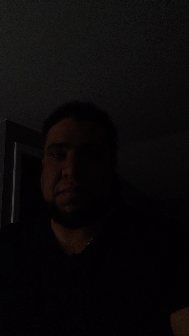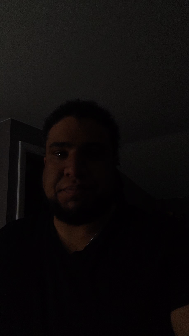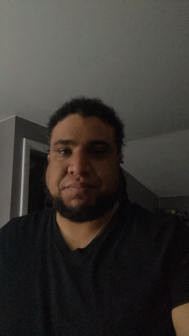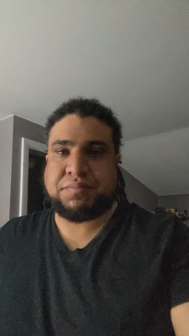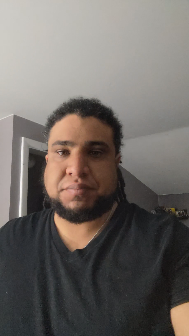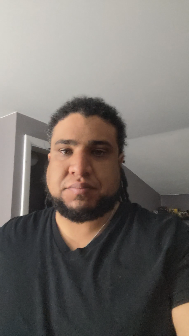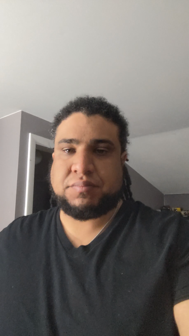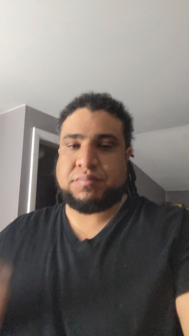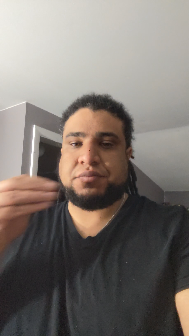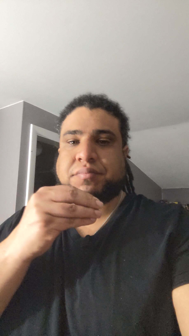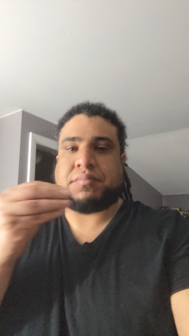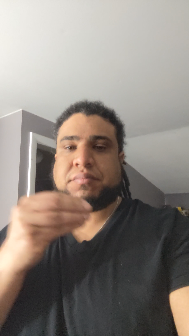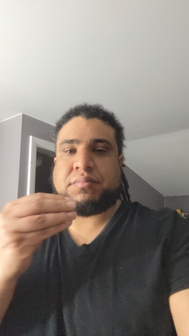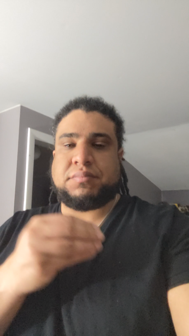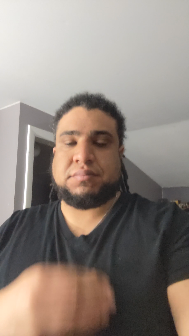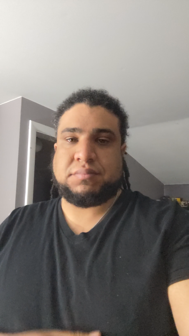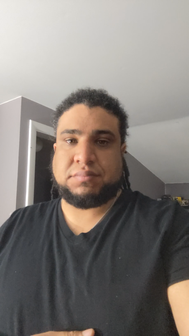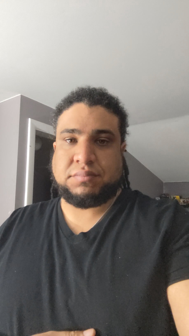more